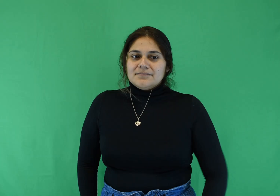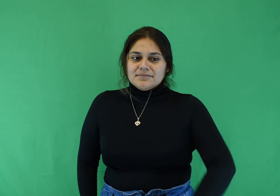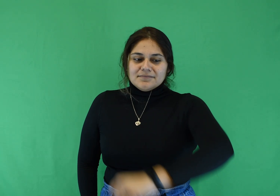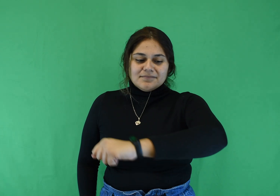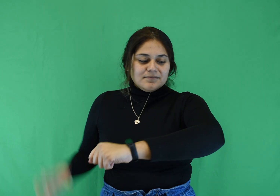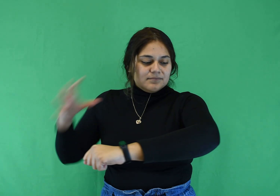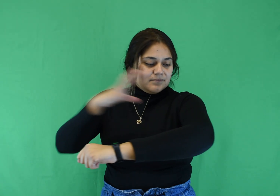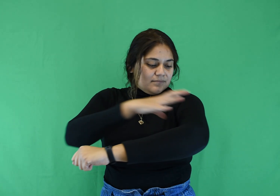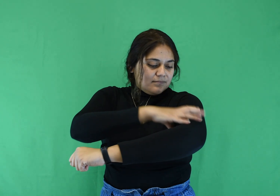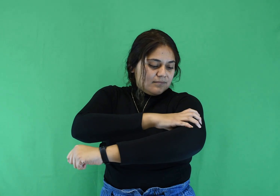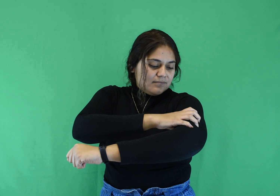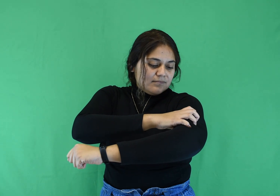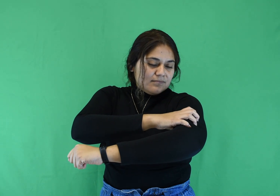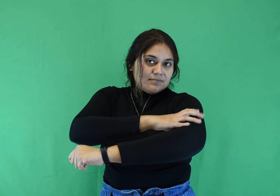presión arterial